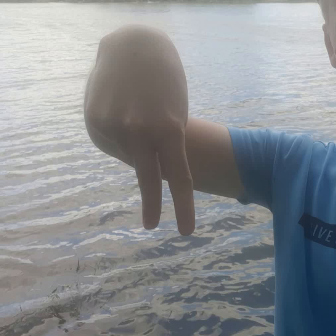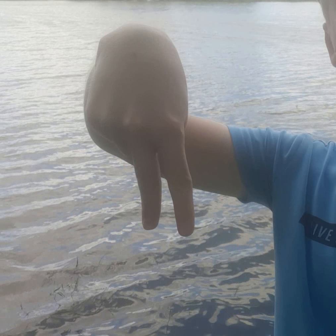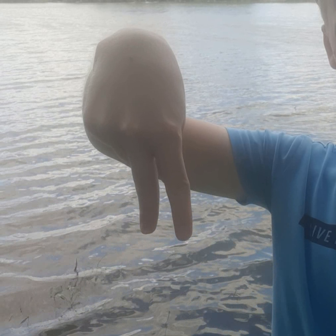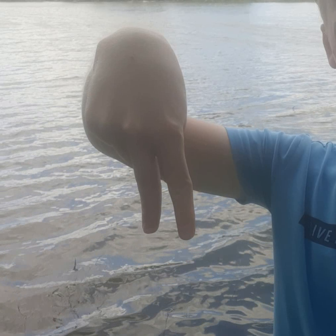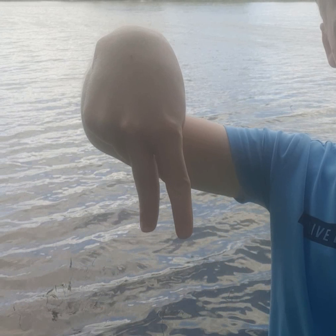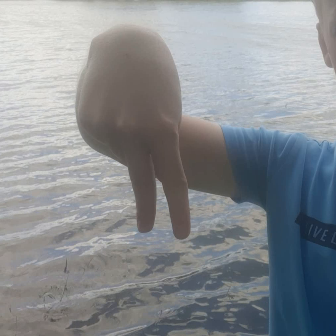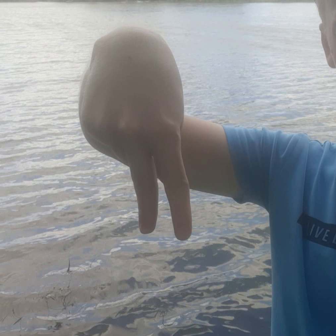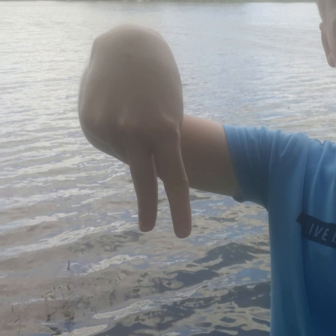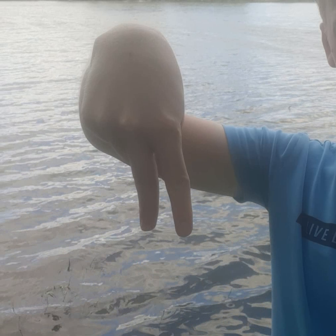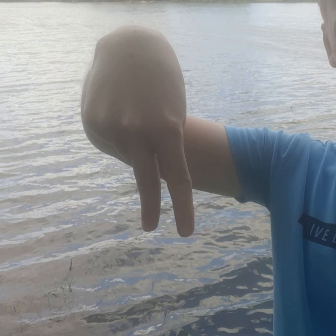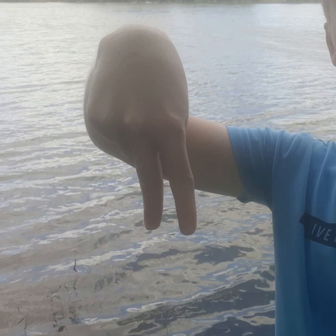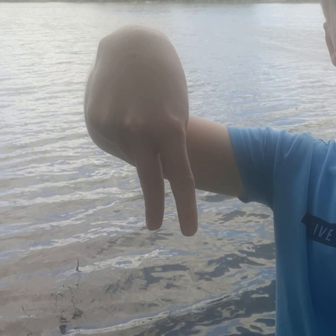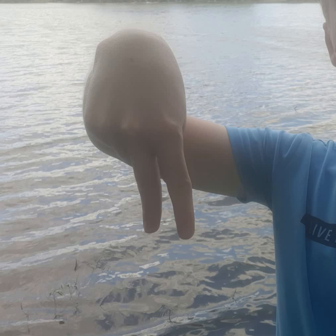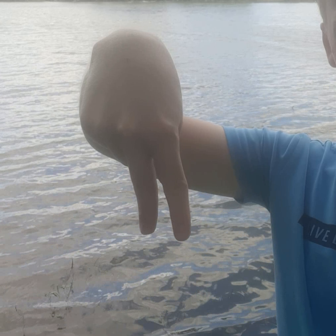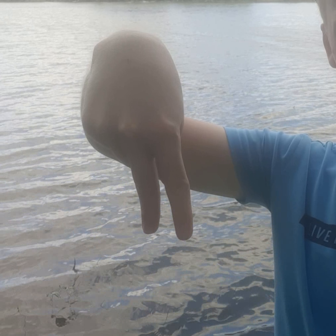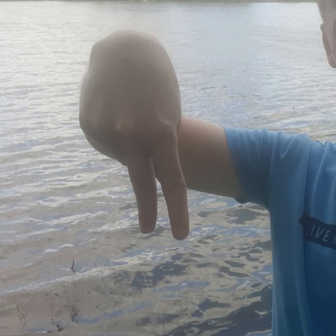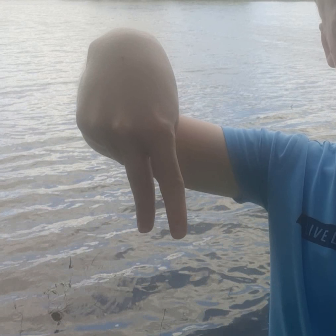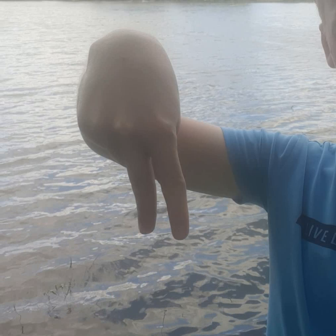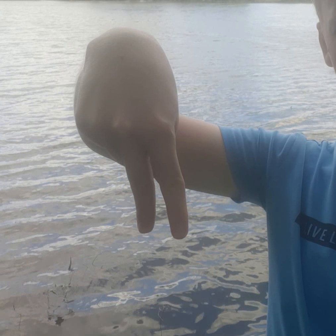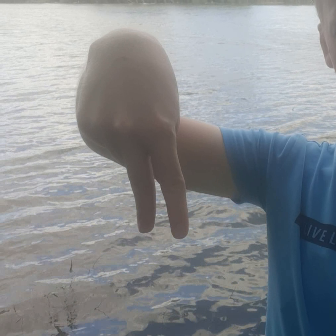Л